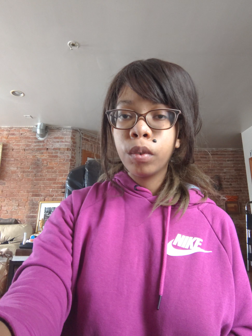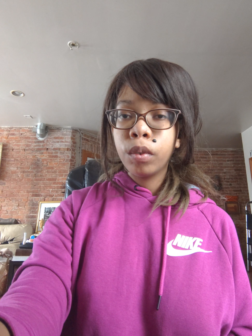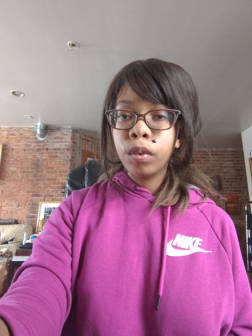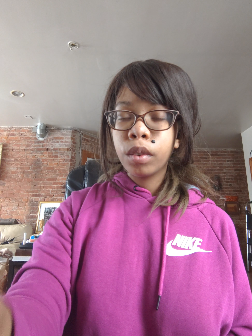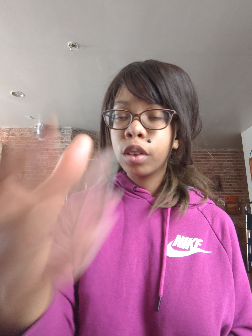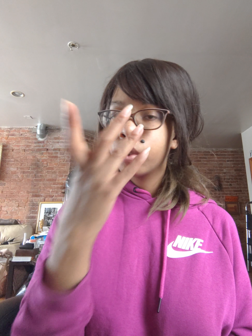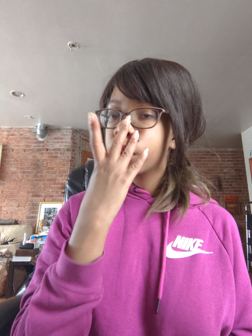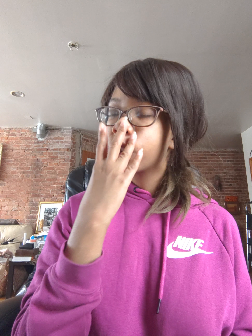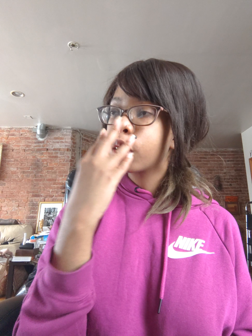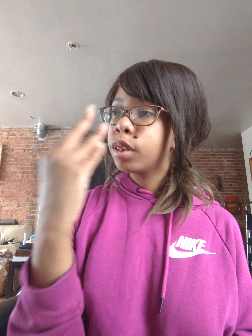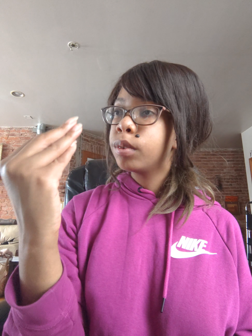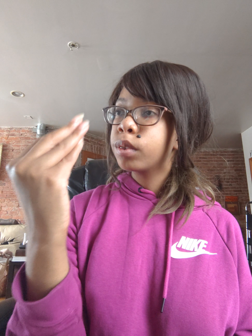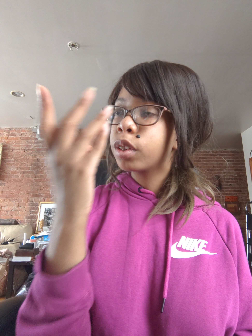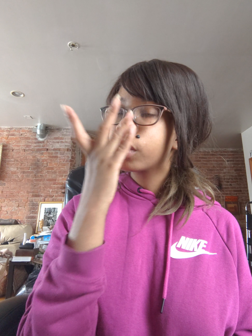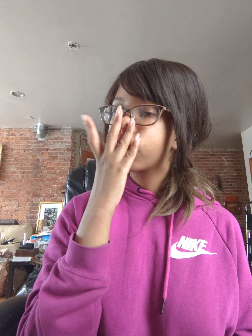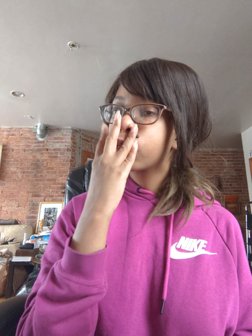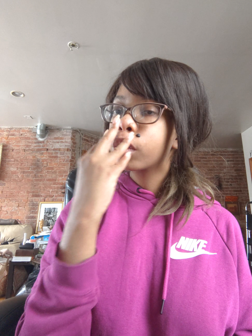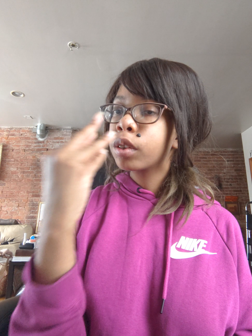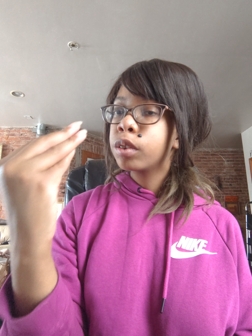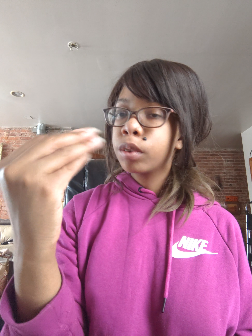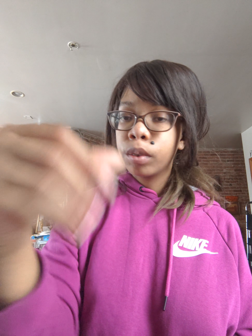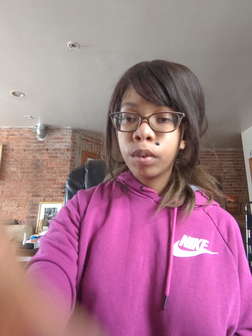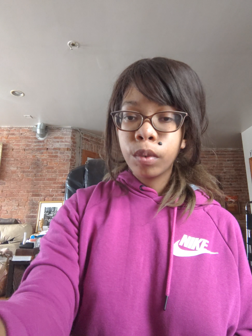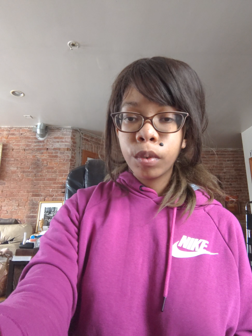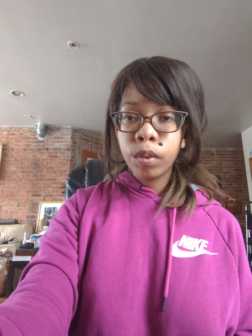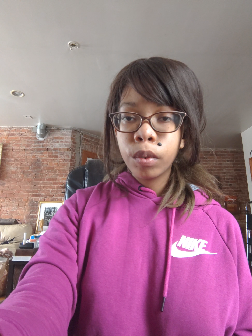wolf